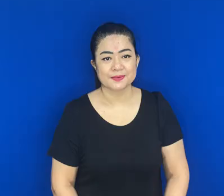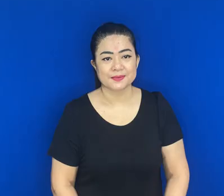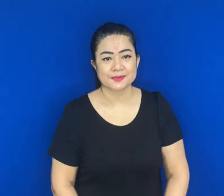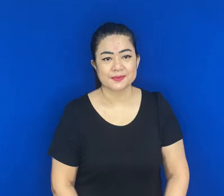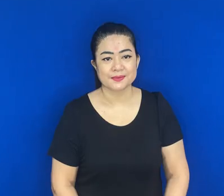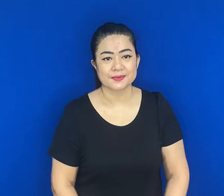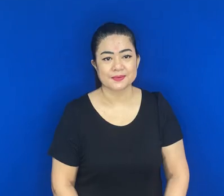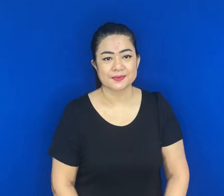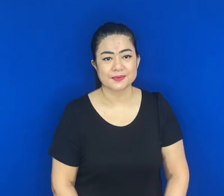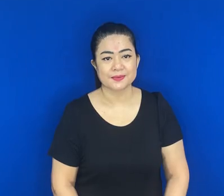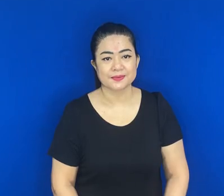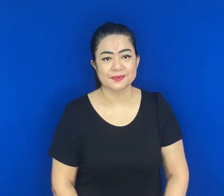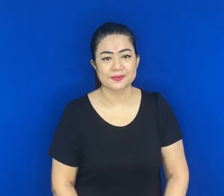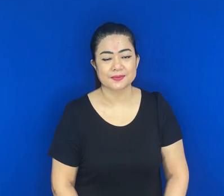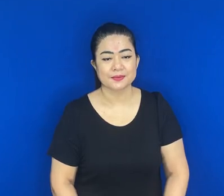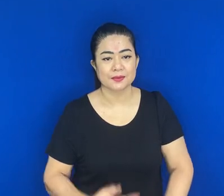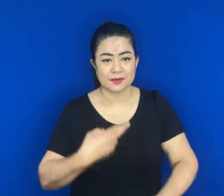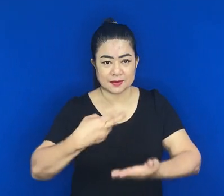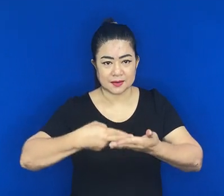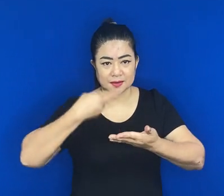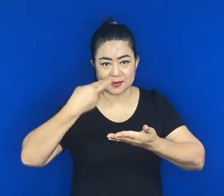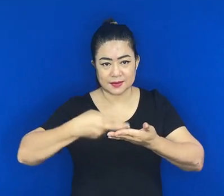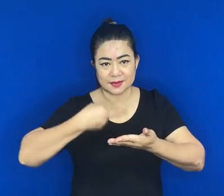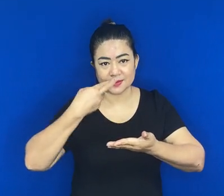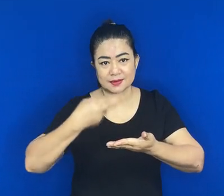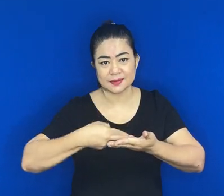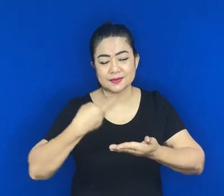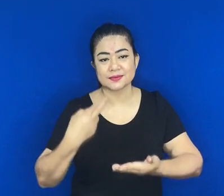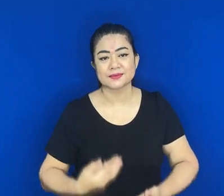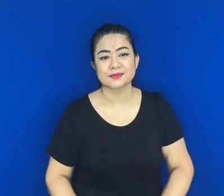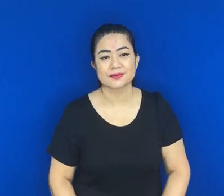rice